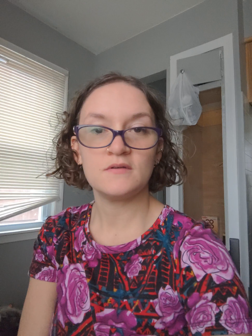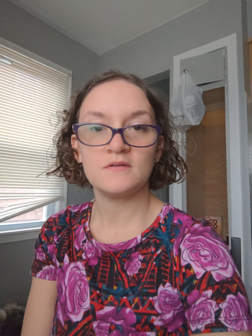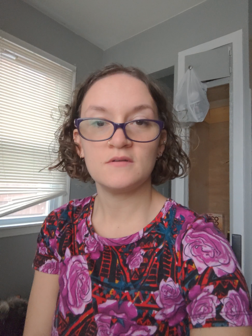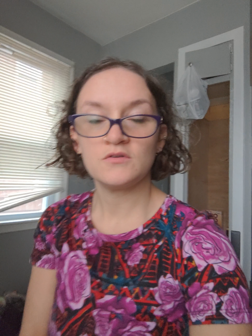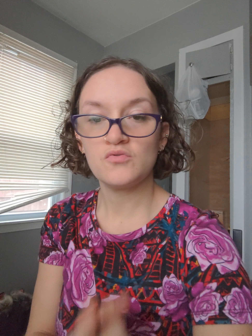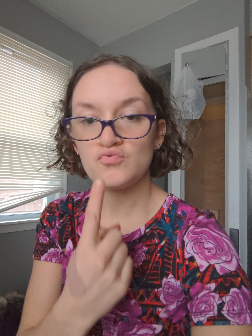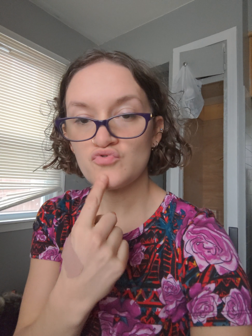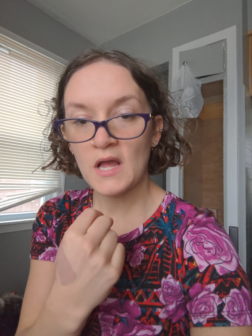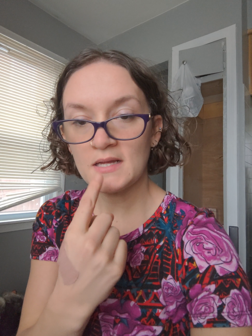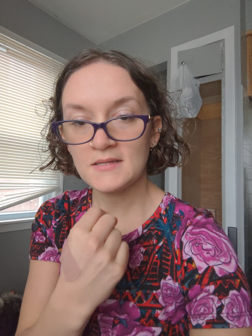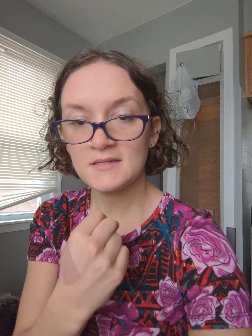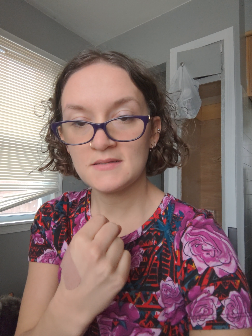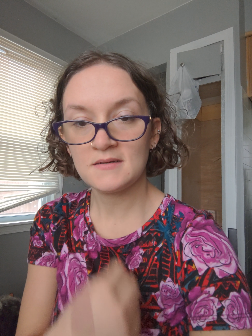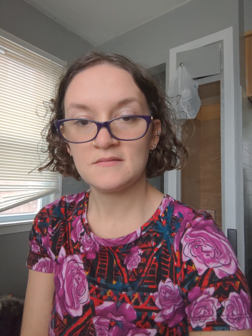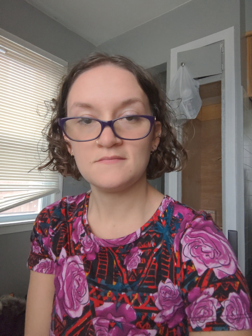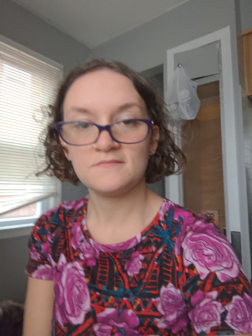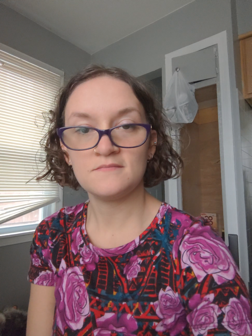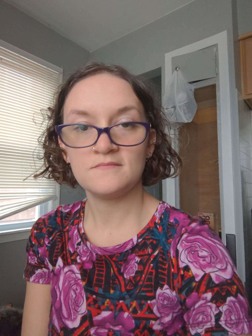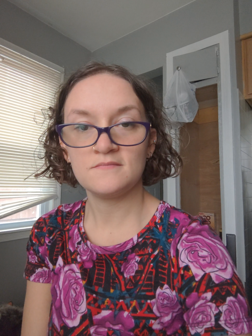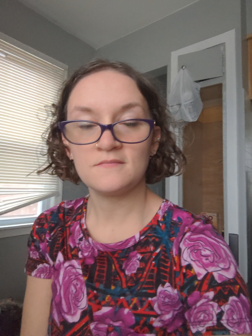red